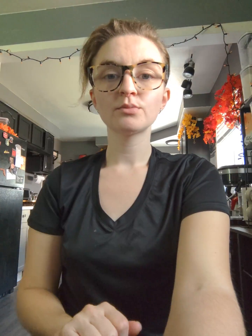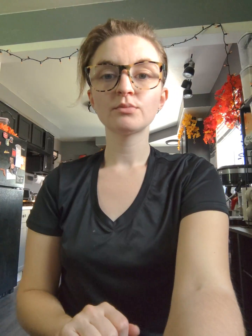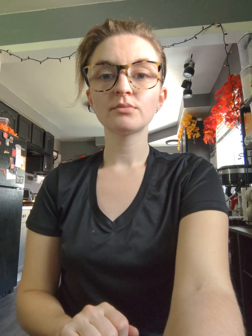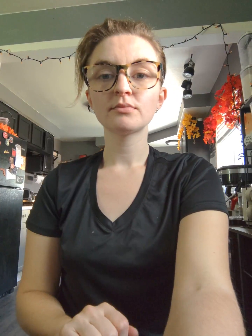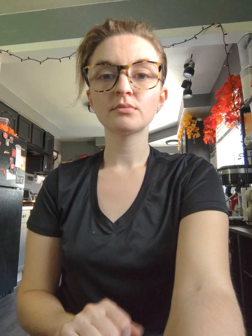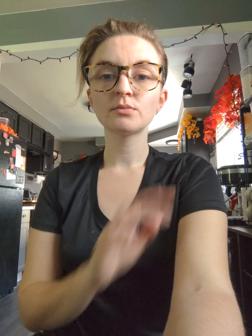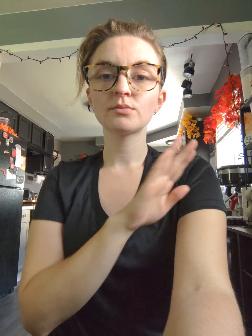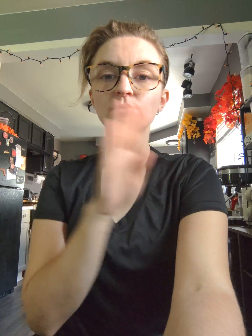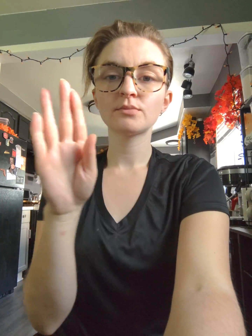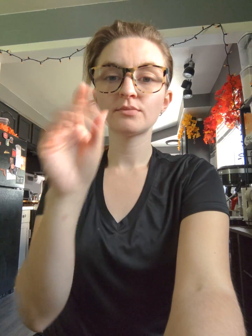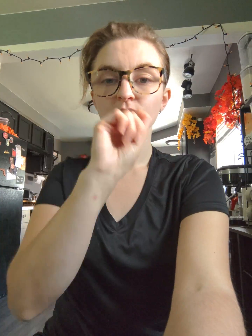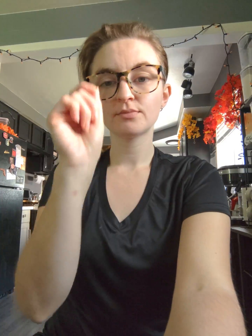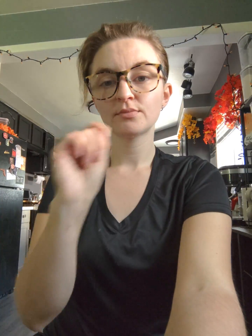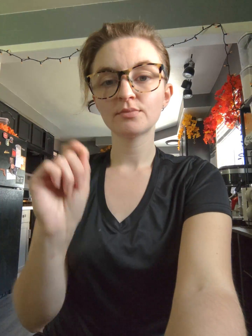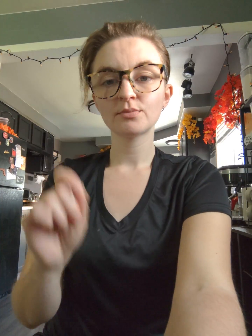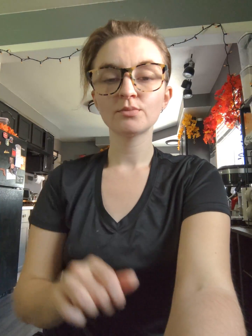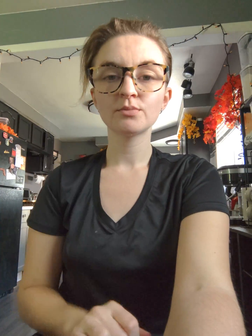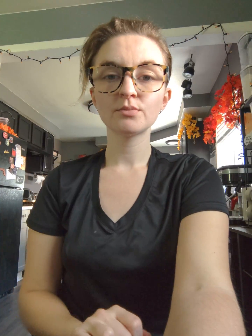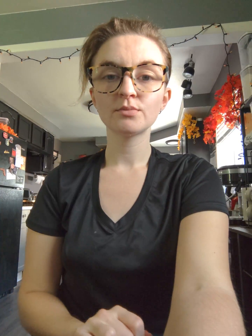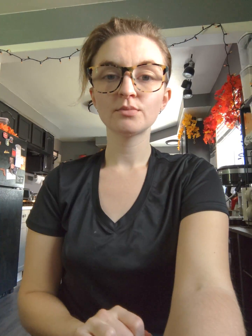chalk